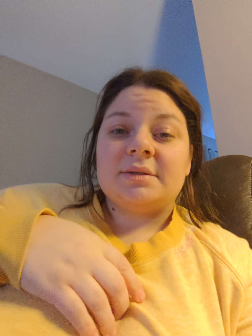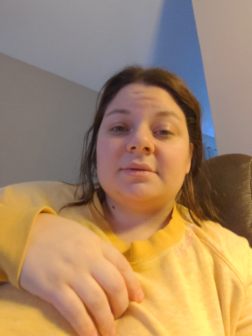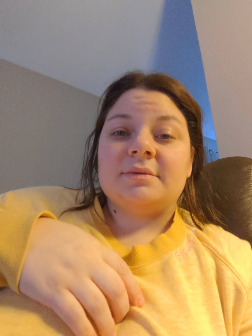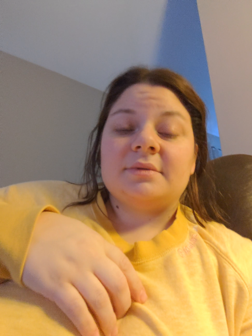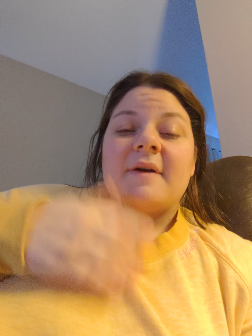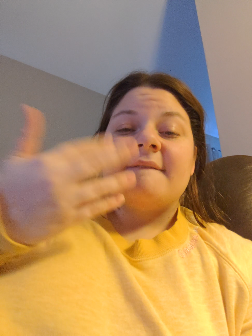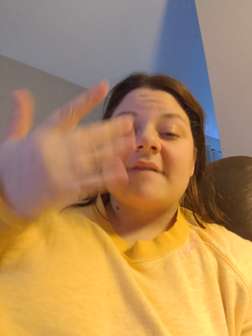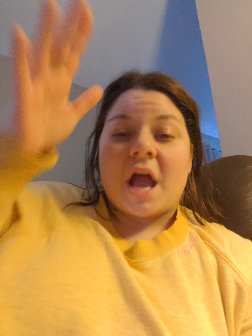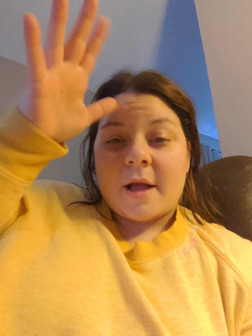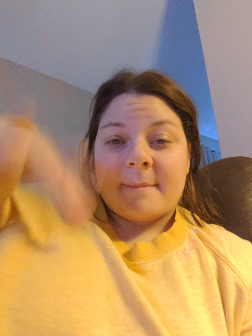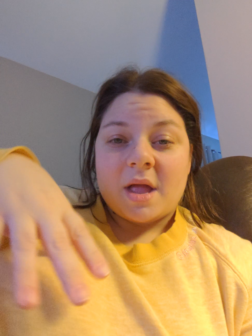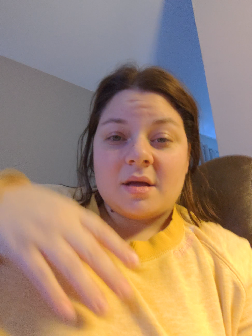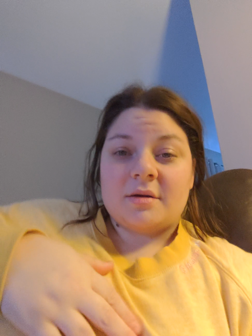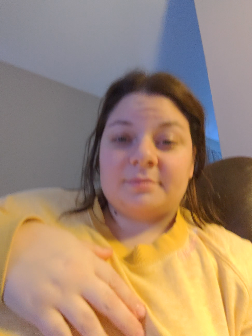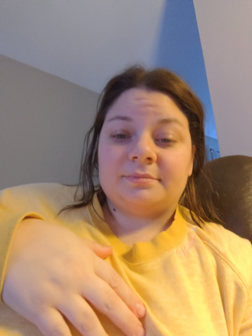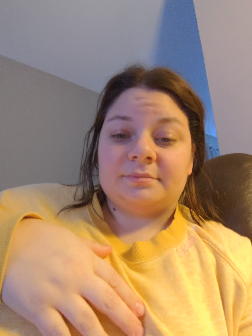fireman